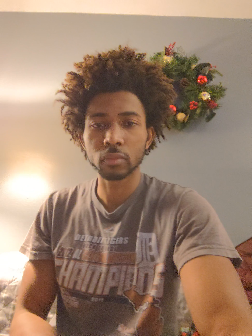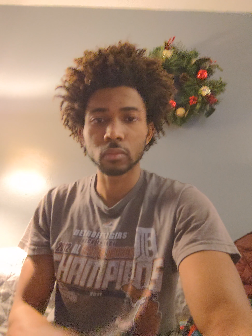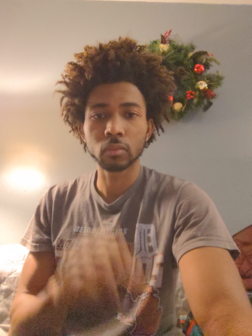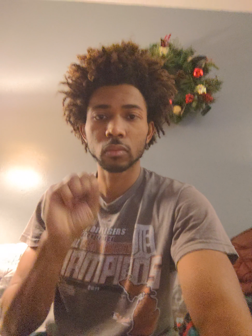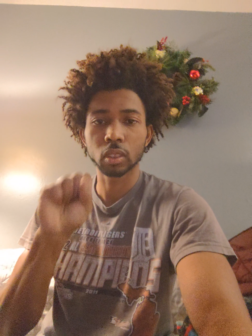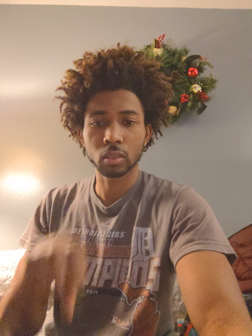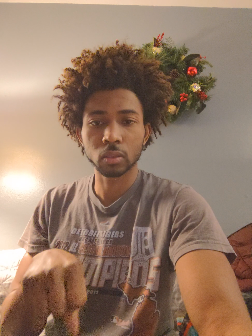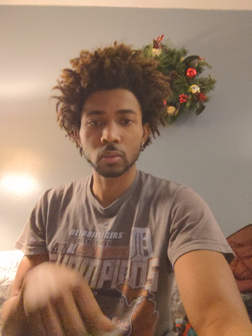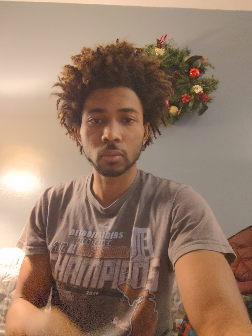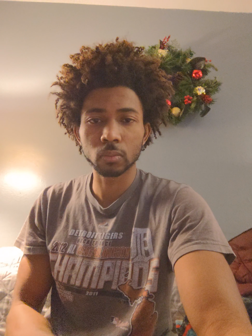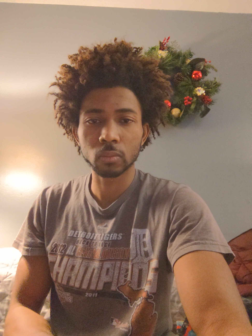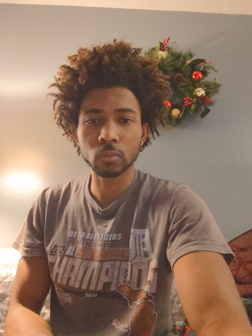can